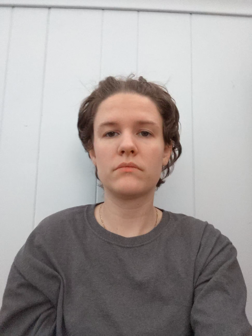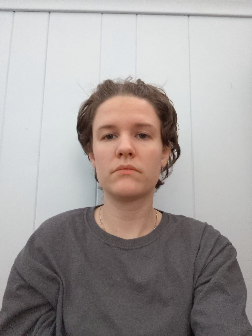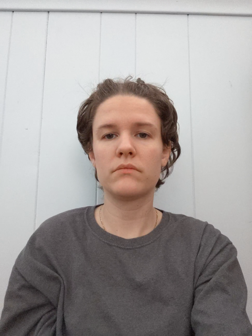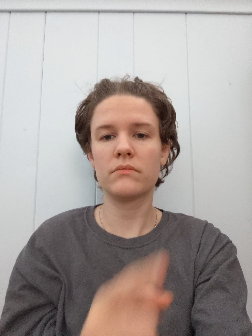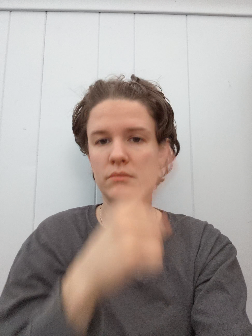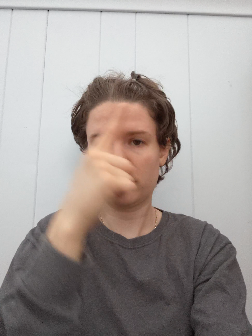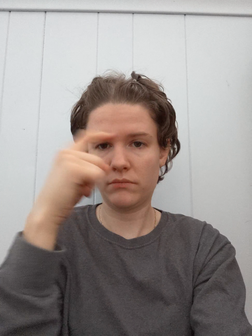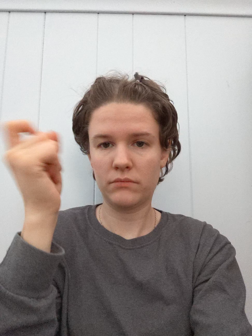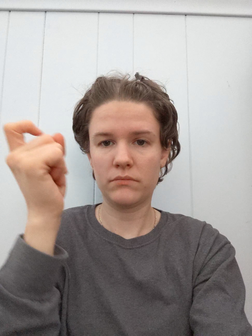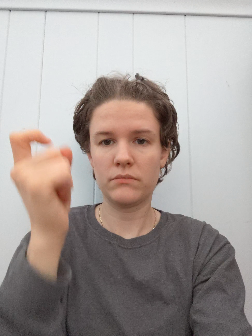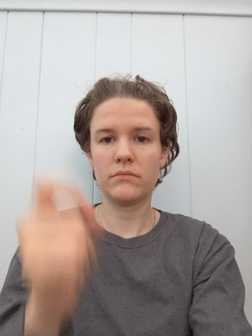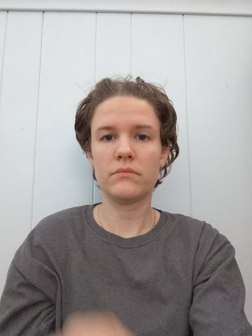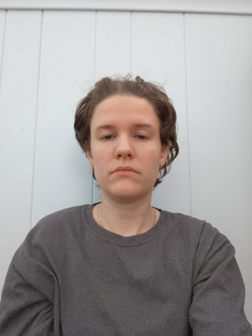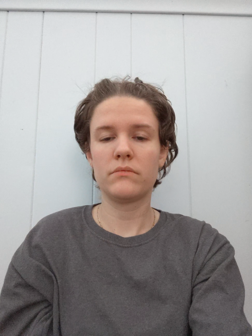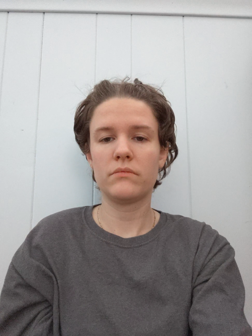because